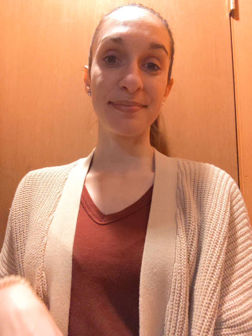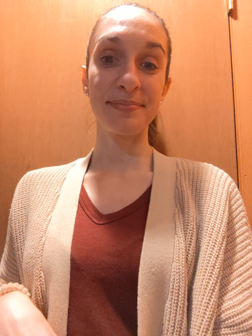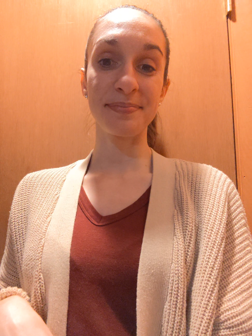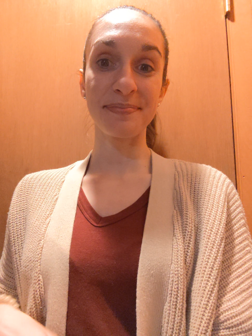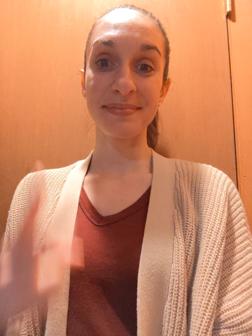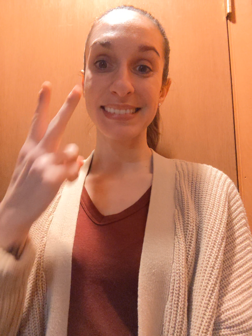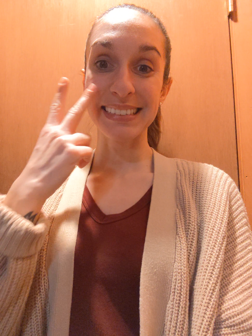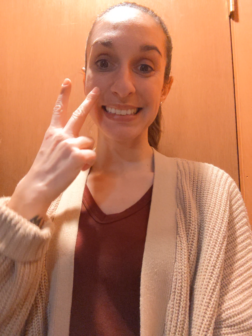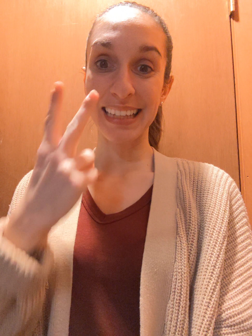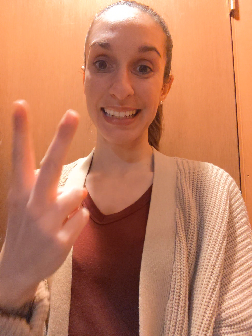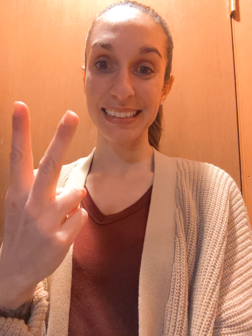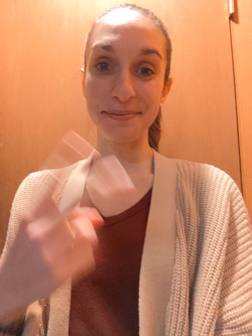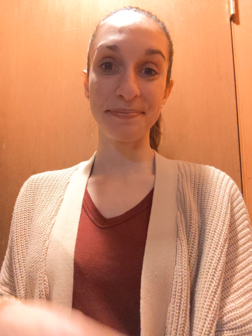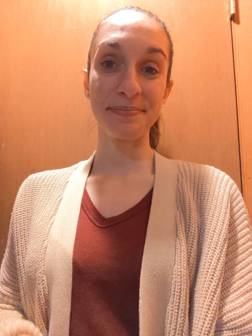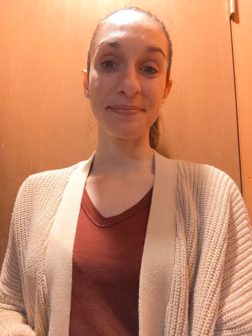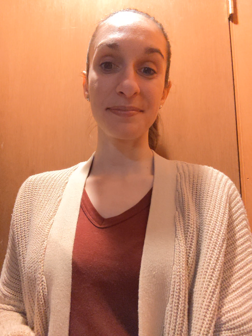see